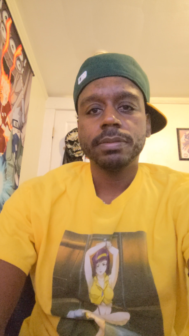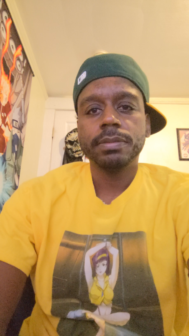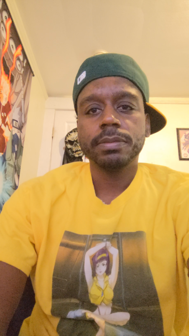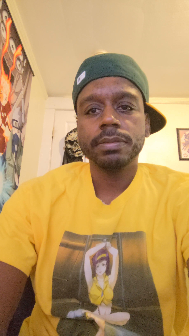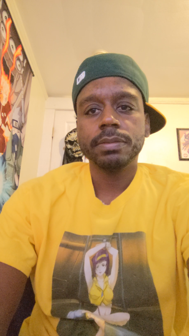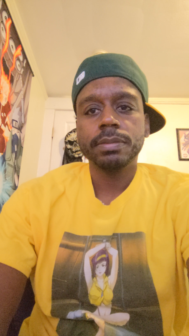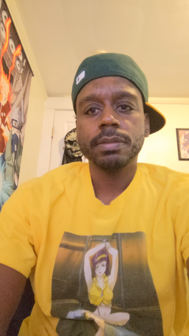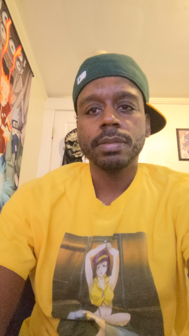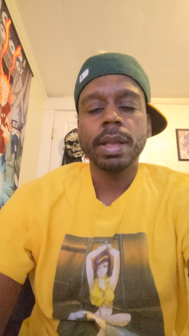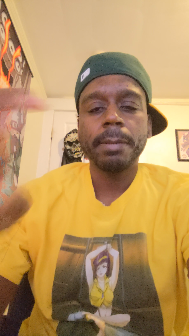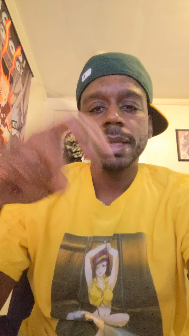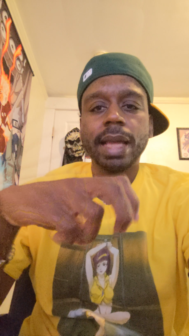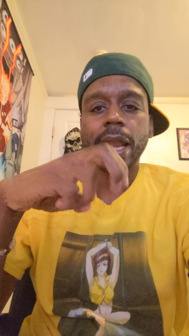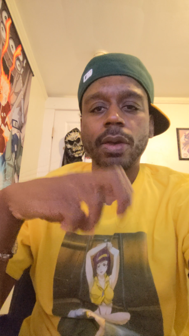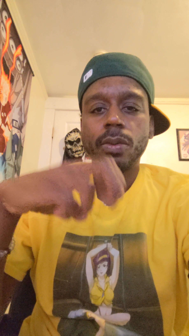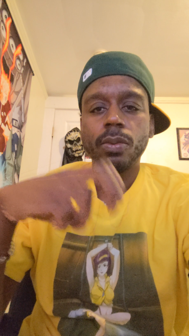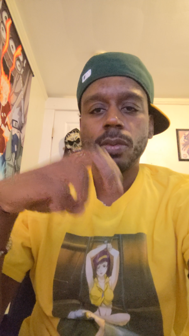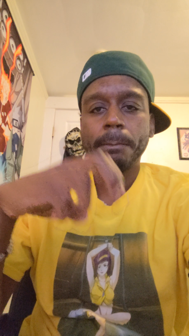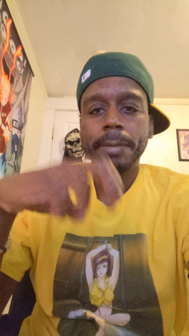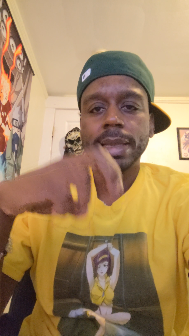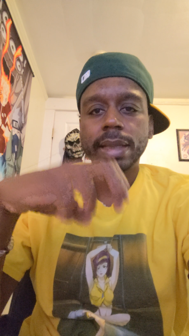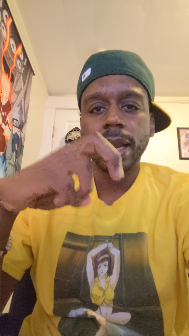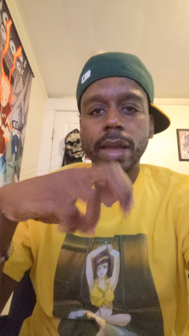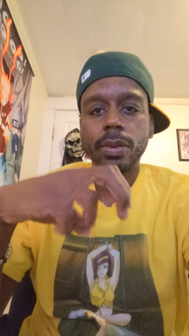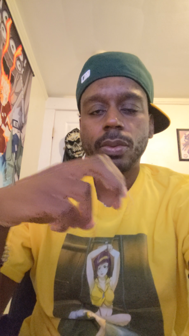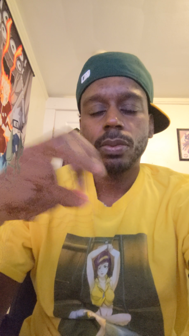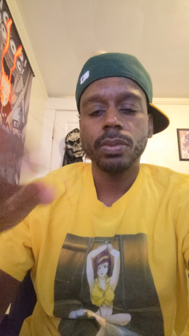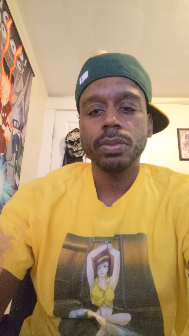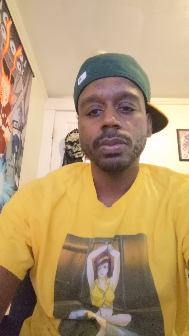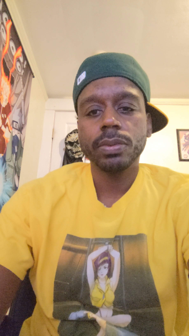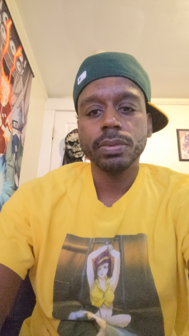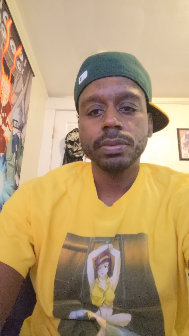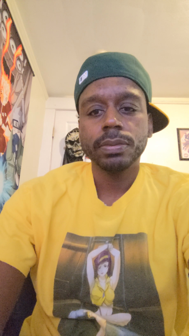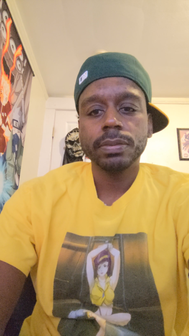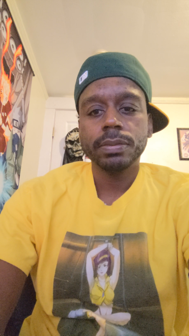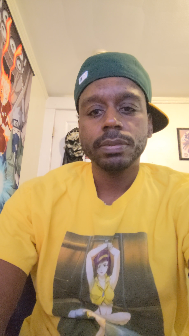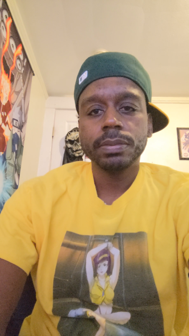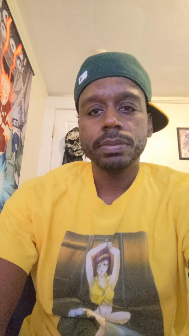potato